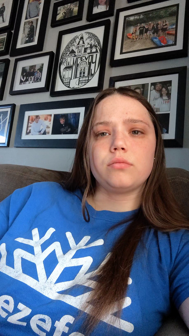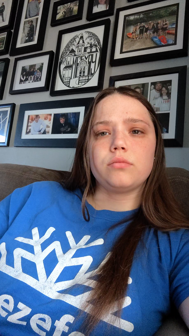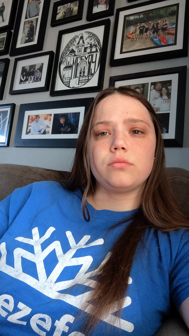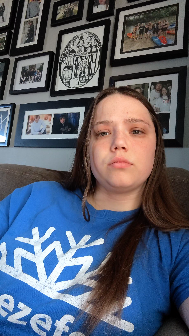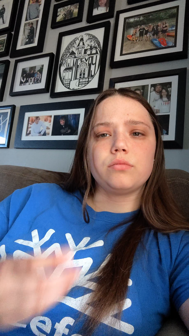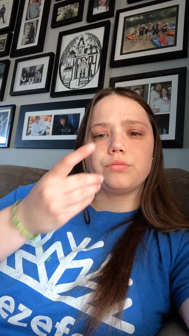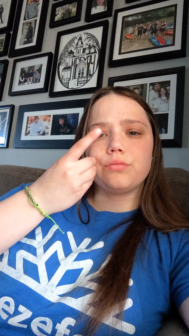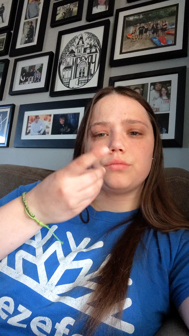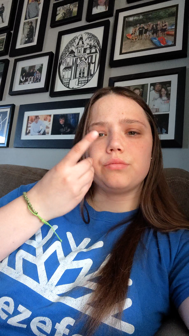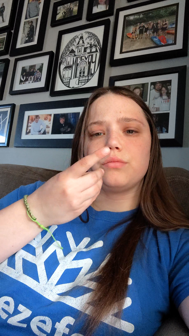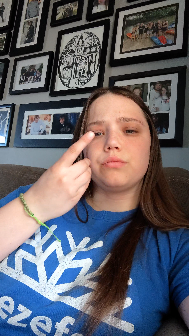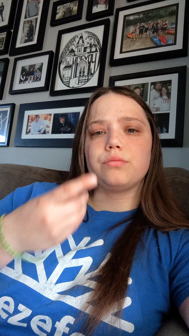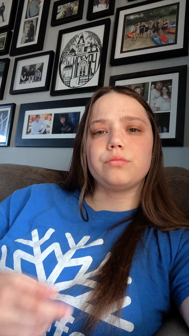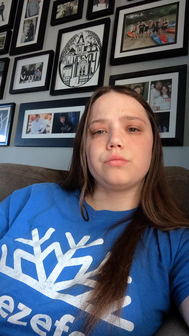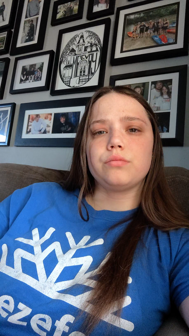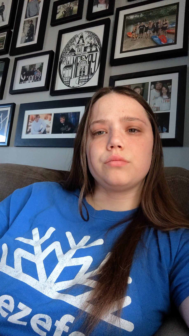dinner